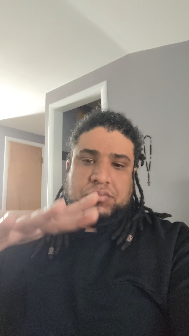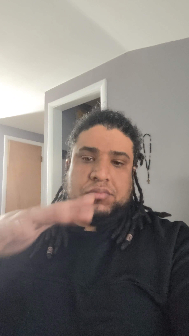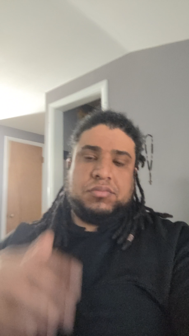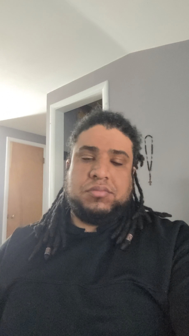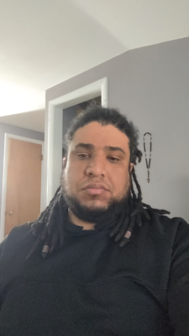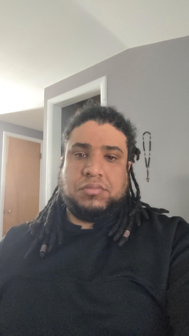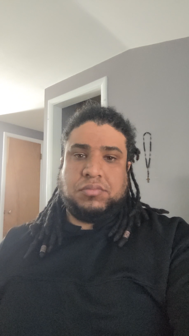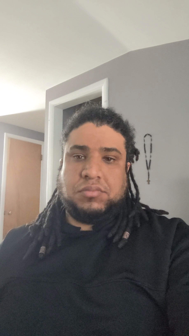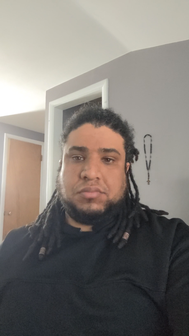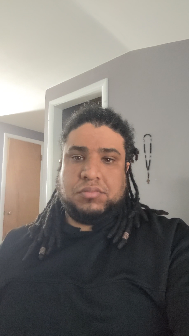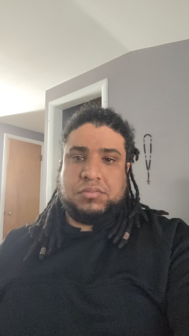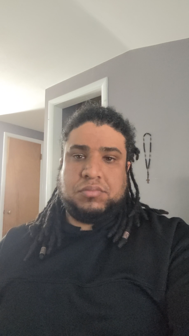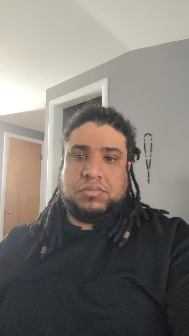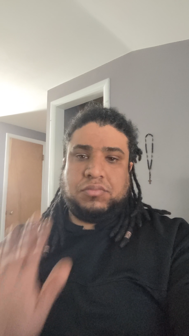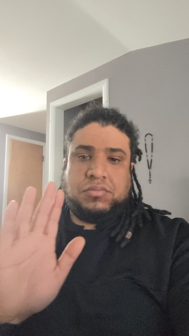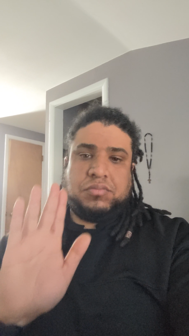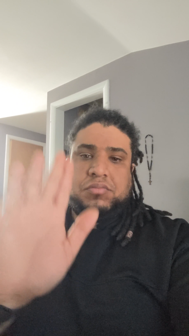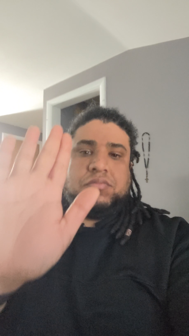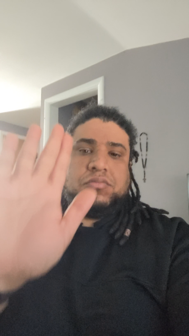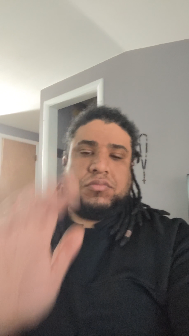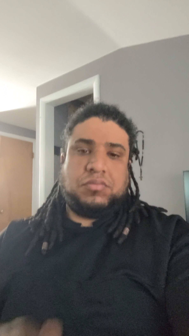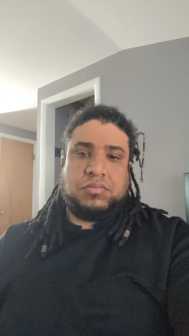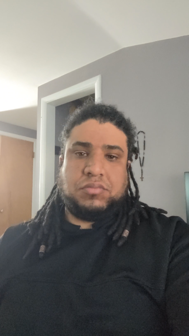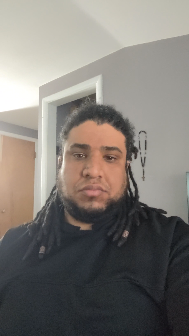push